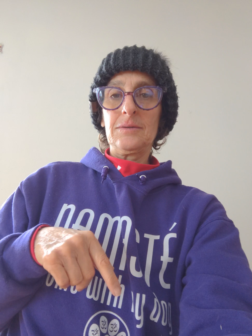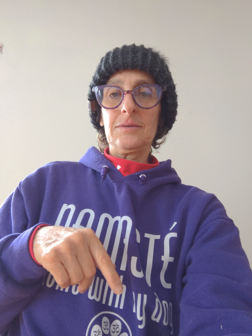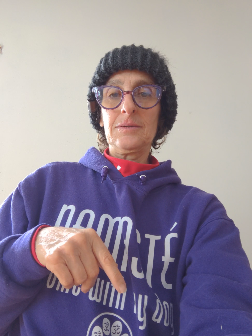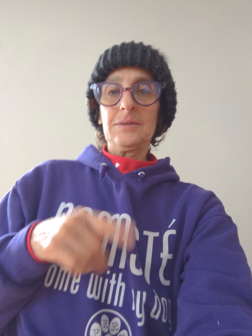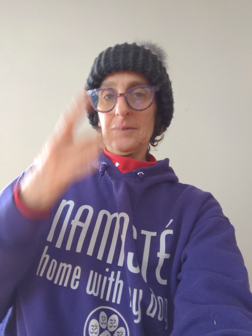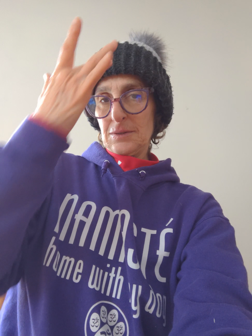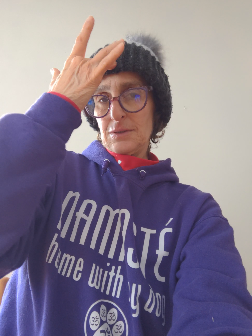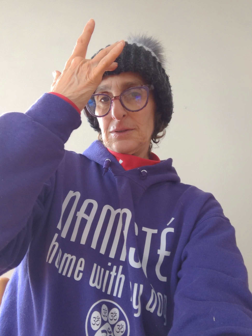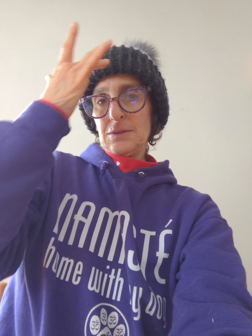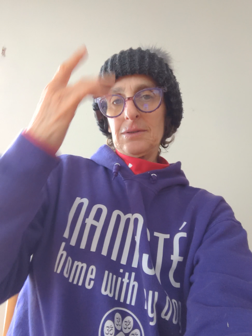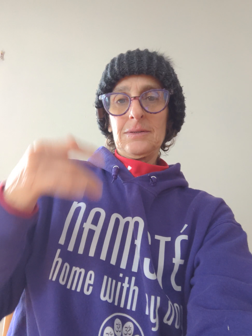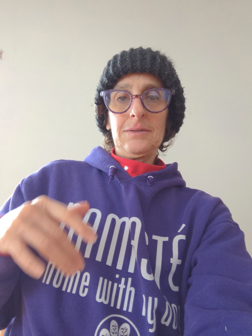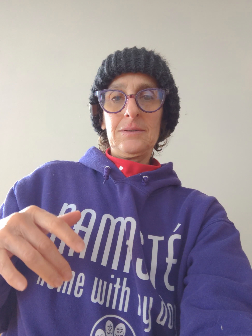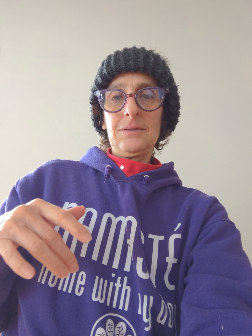sick